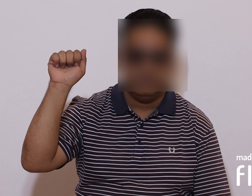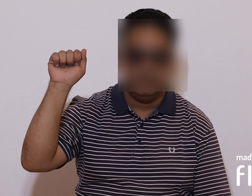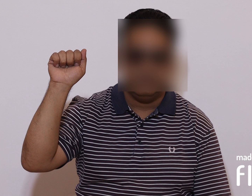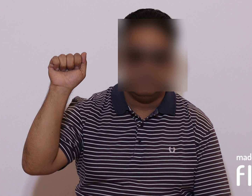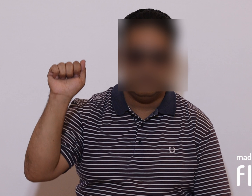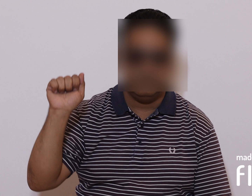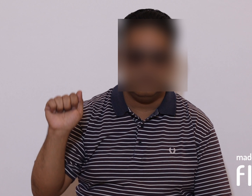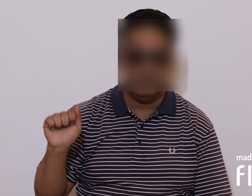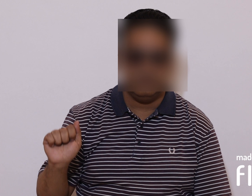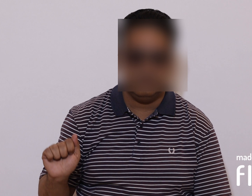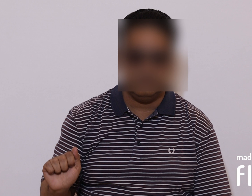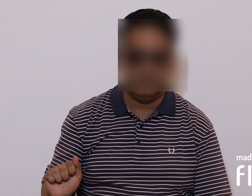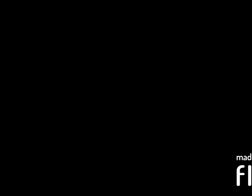آ